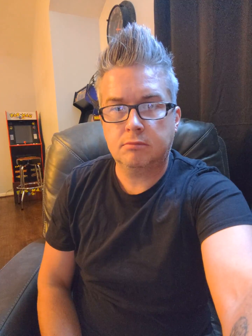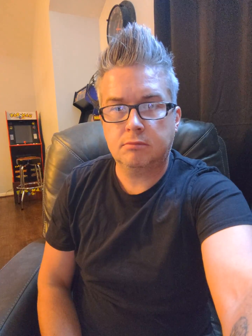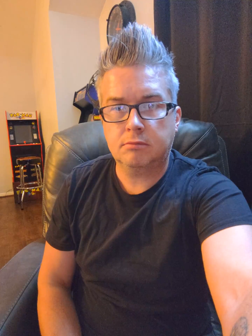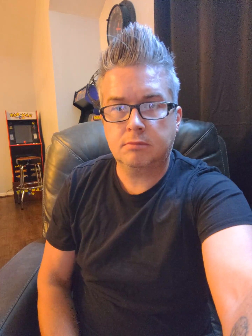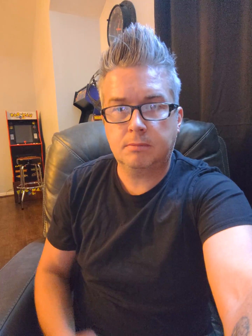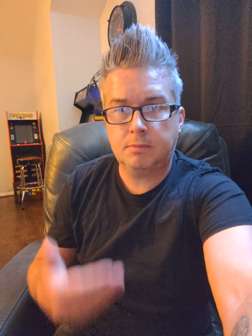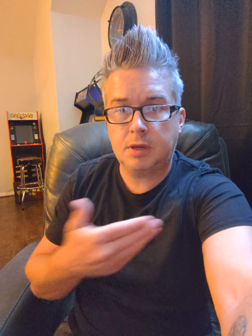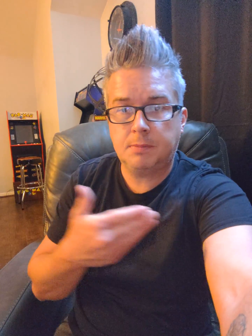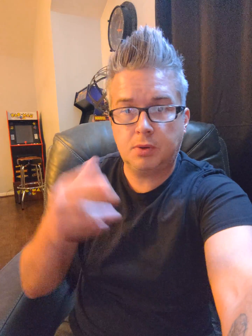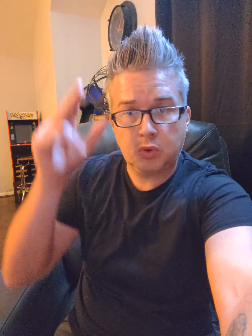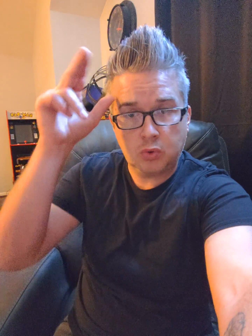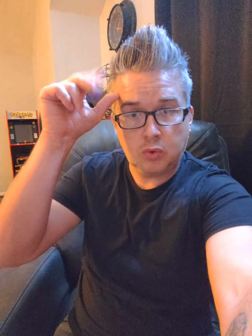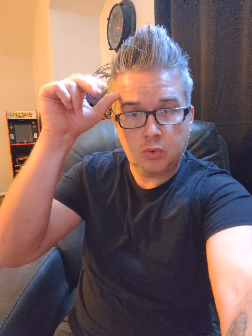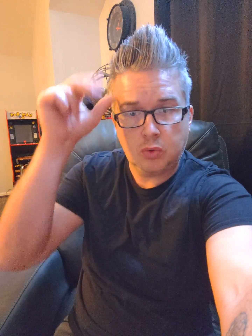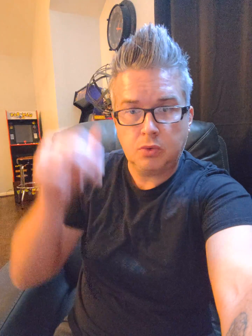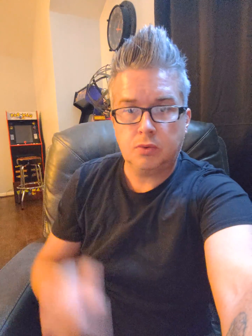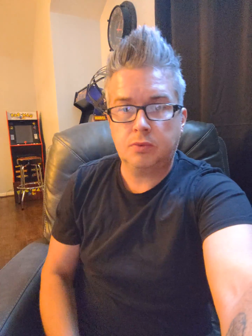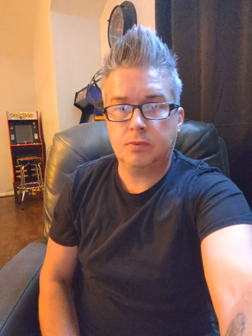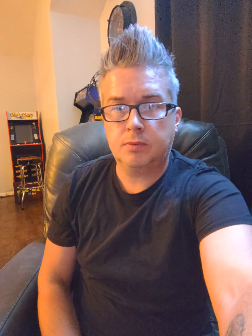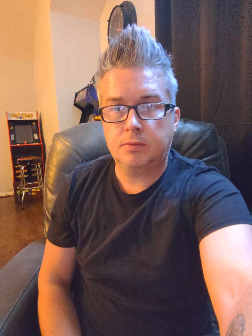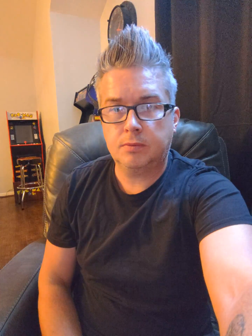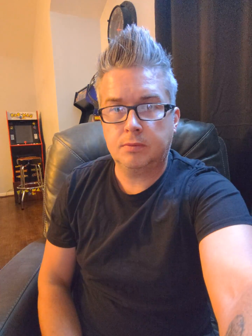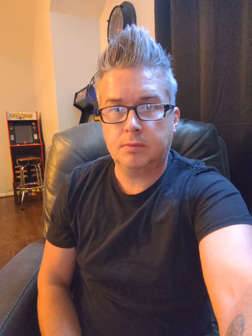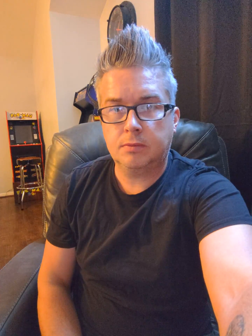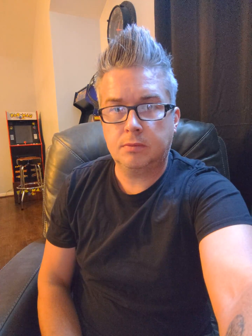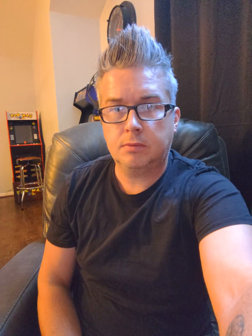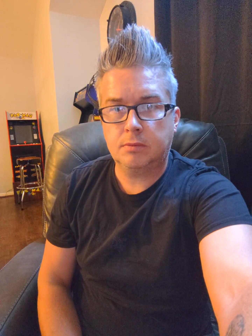pony